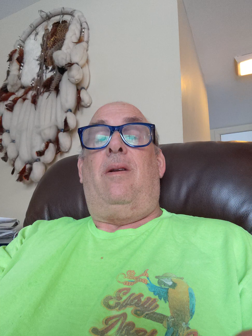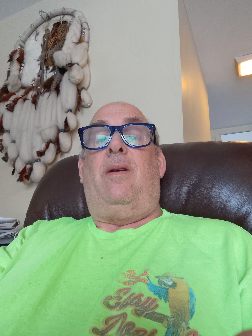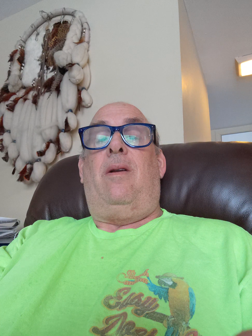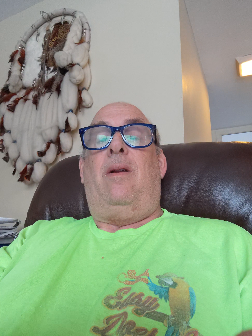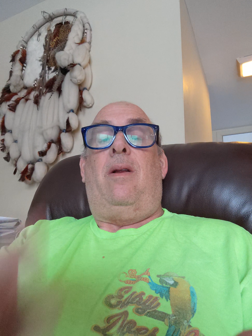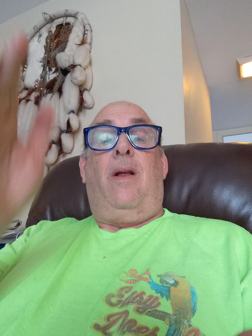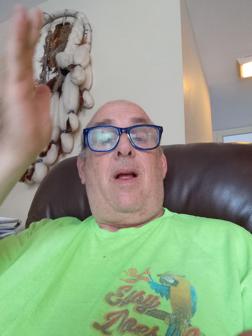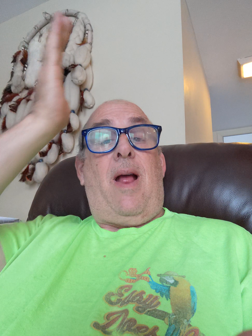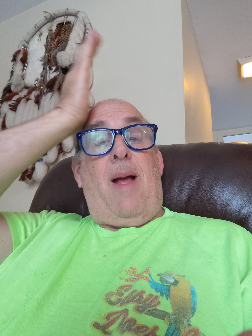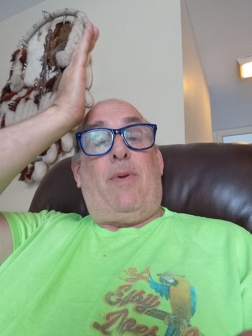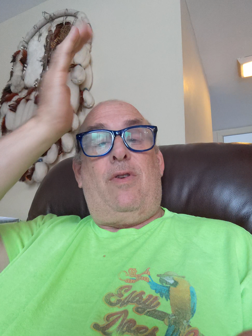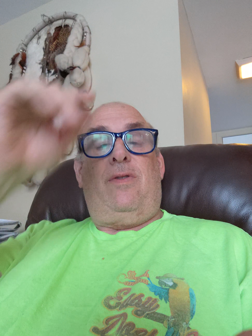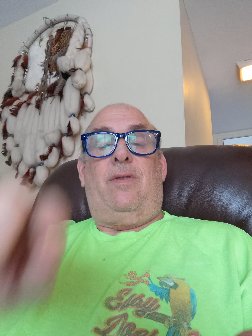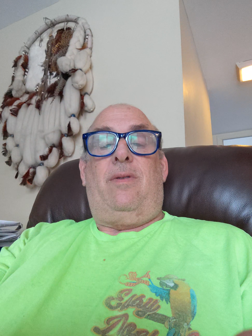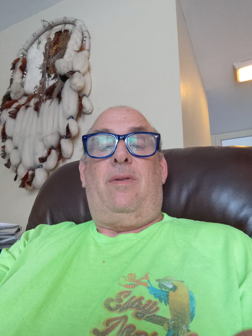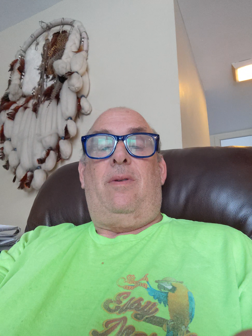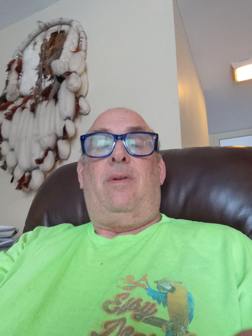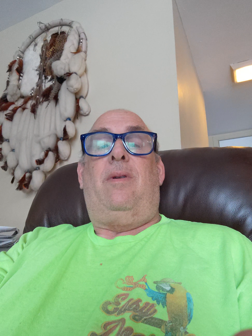garbage